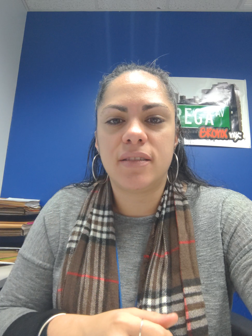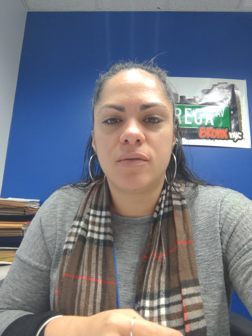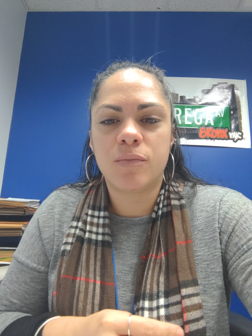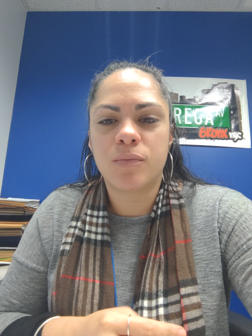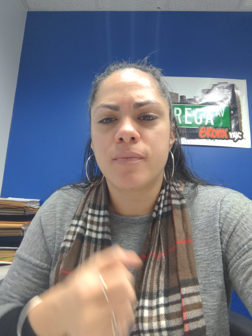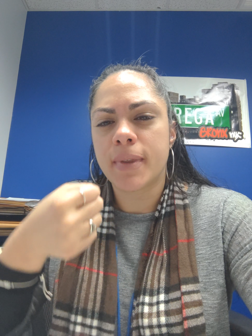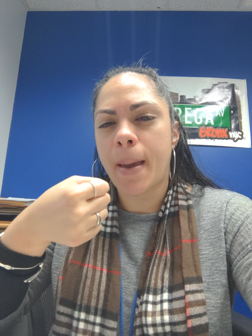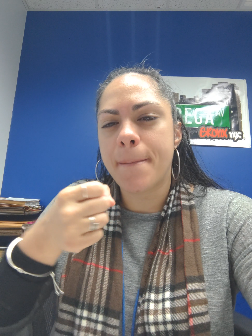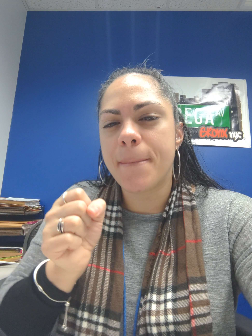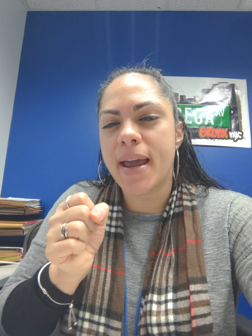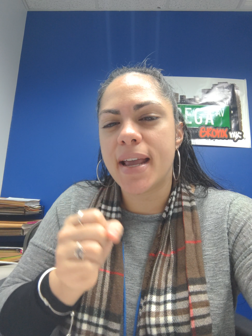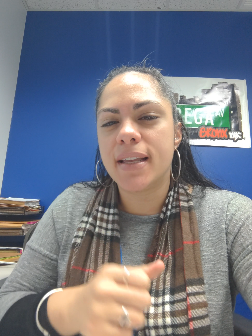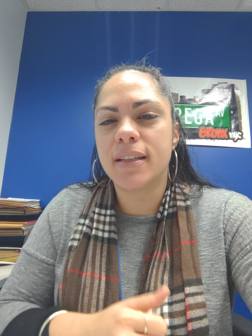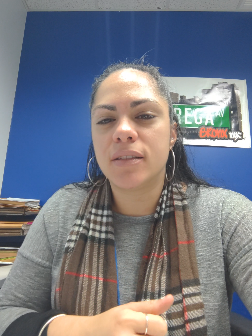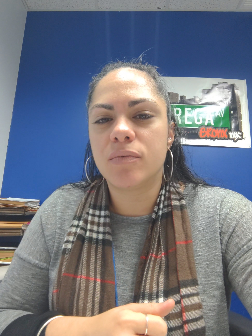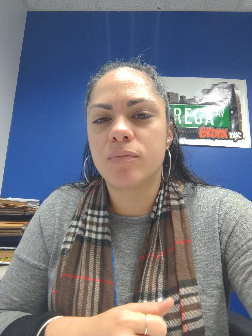make